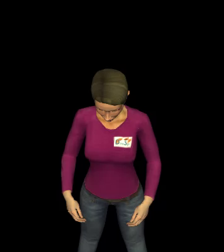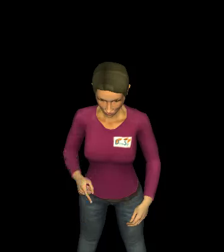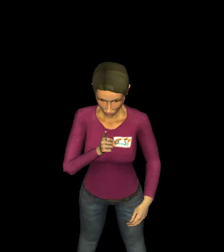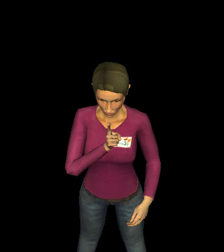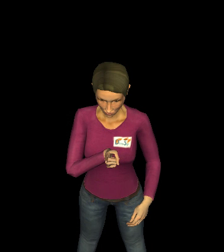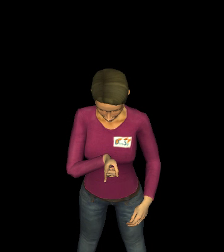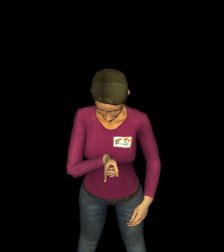طلب